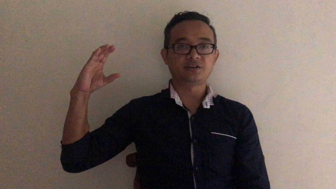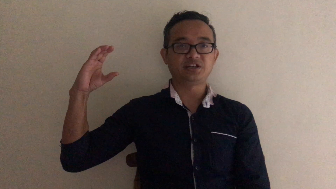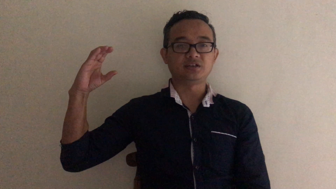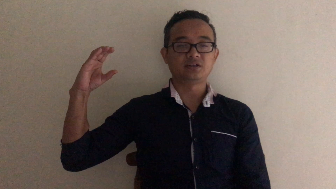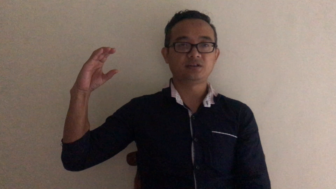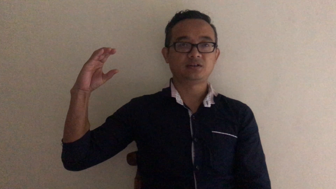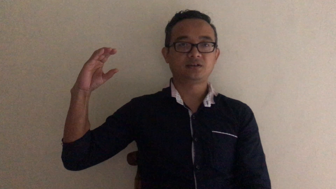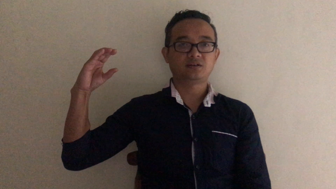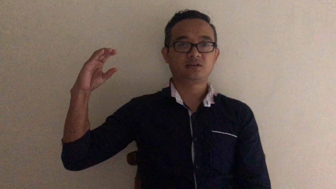ऋ